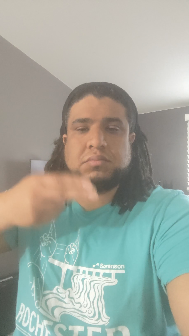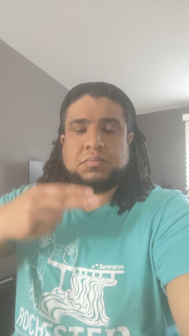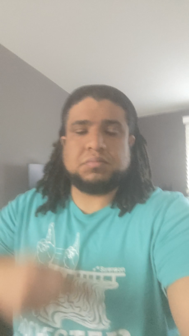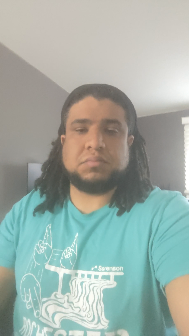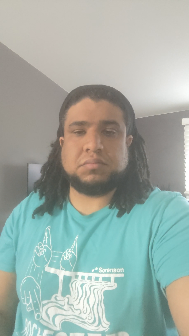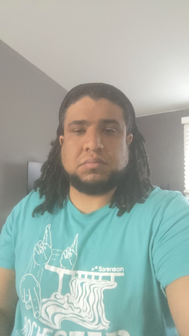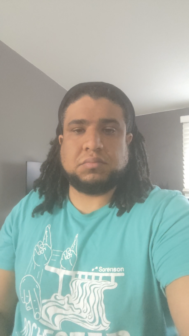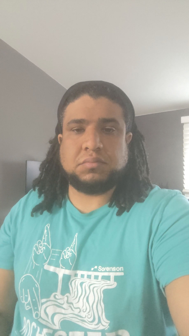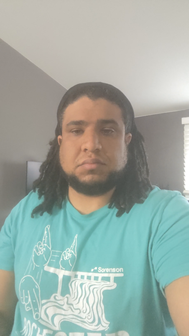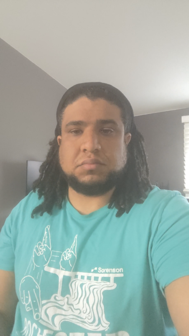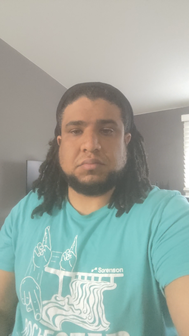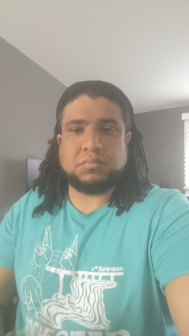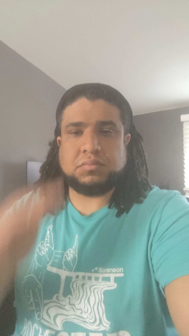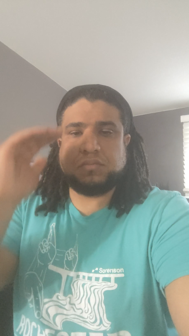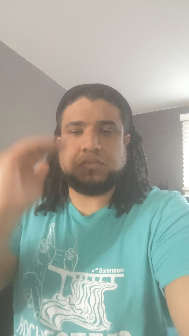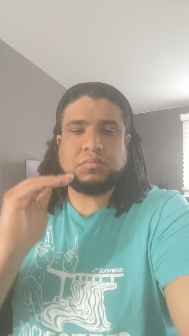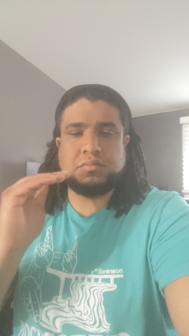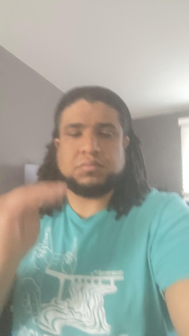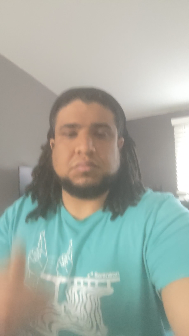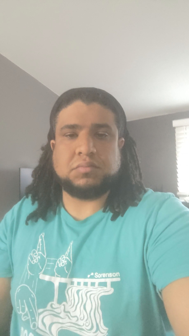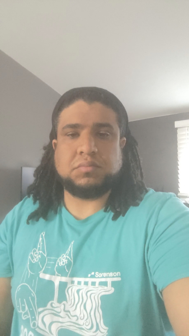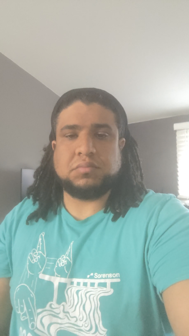short